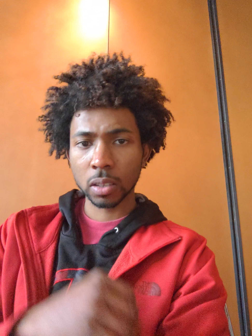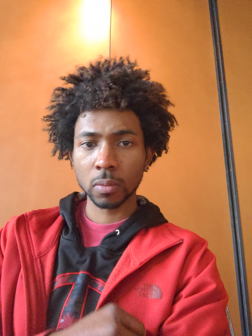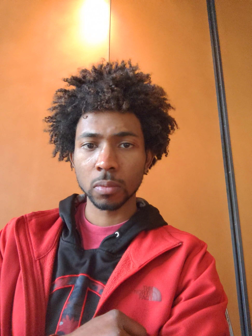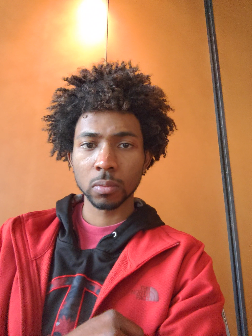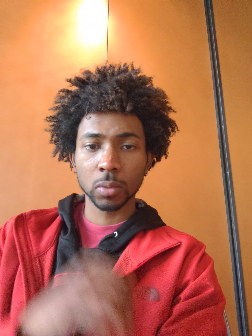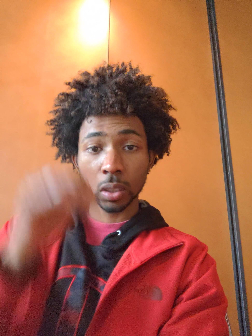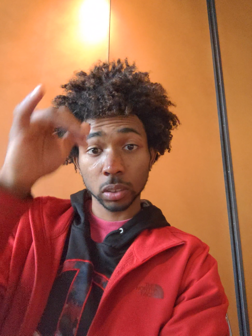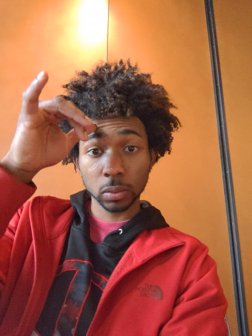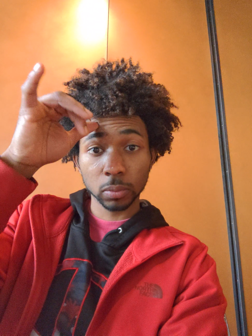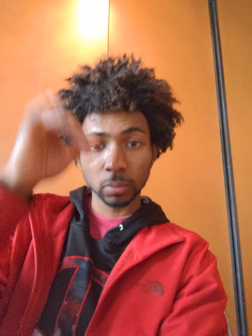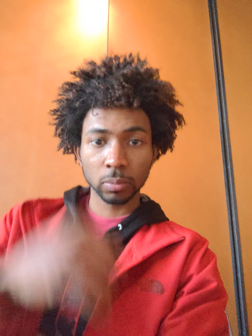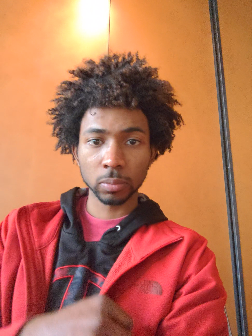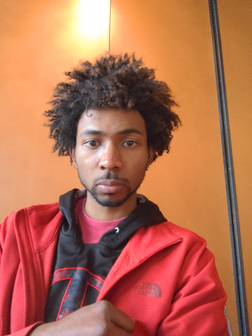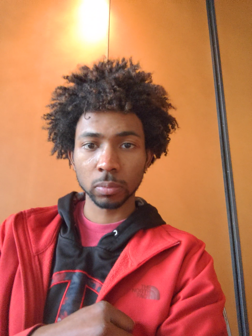cow